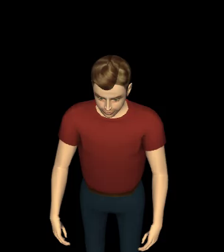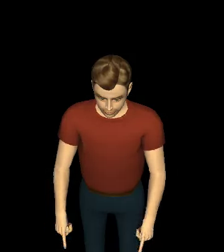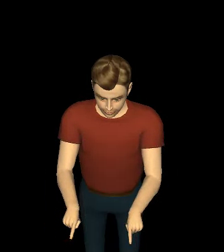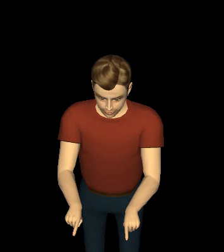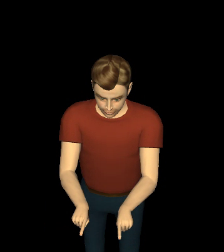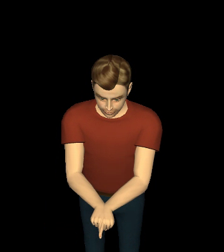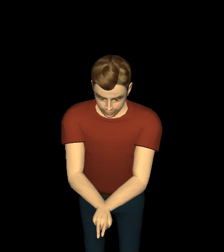نفس